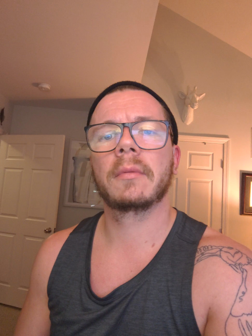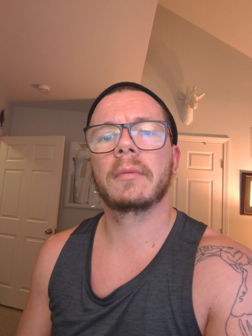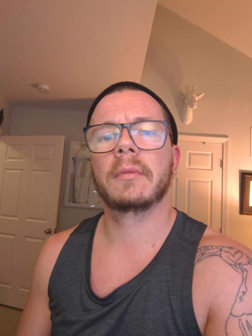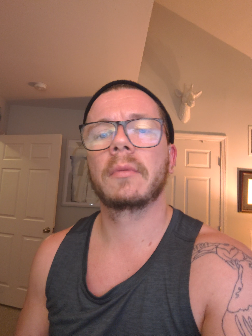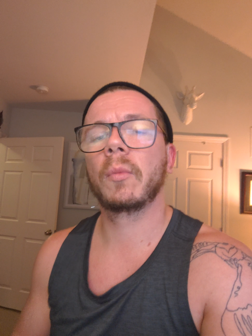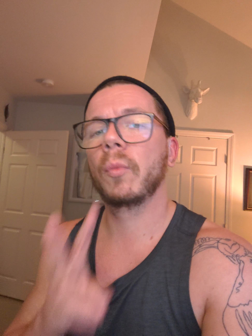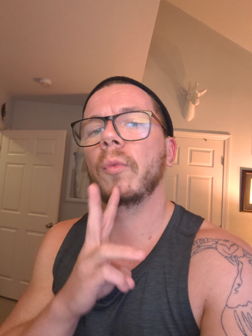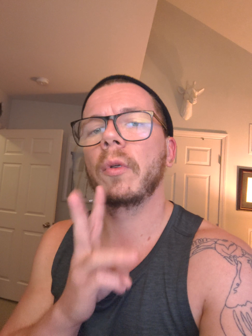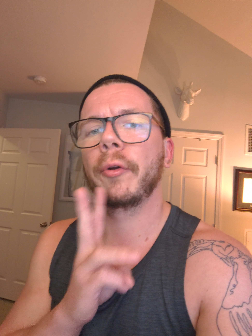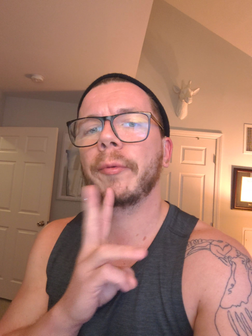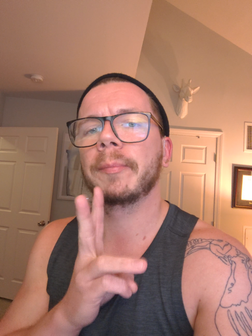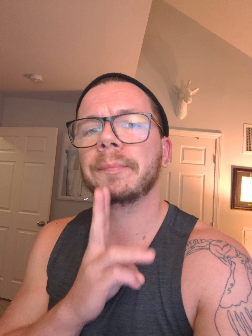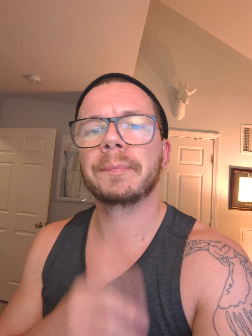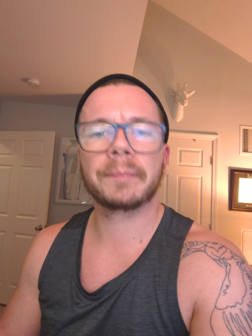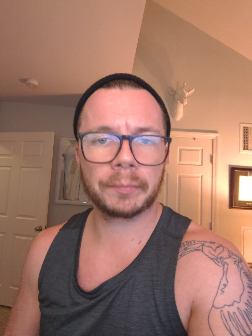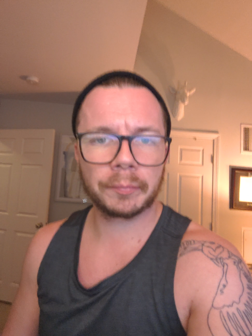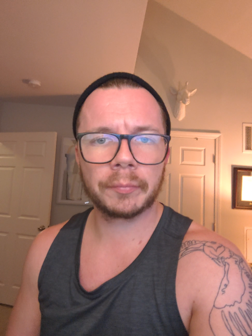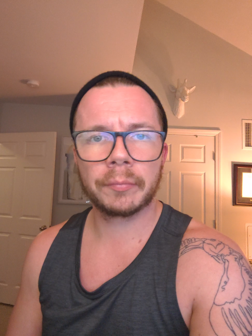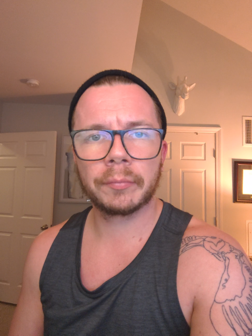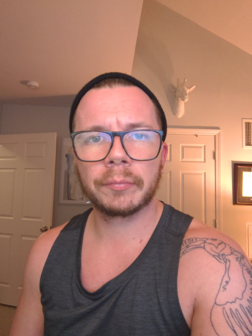water